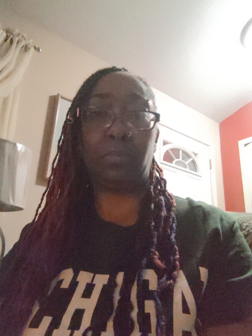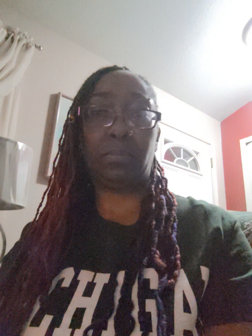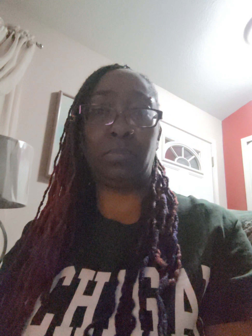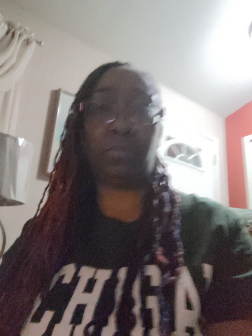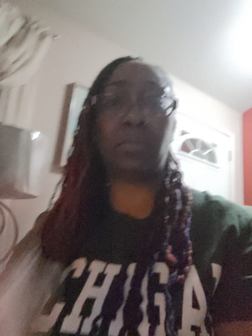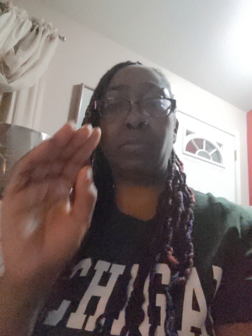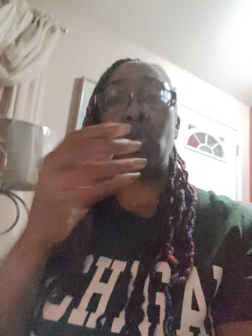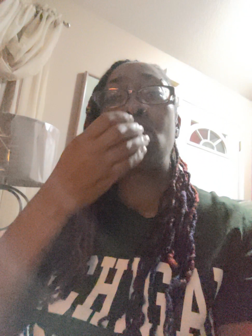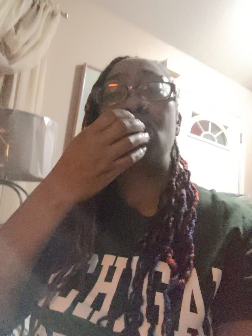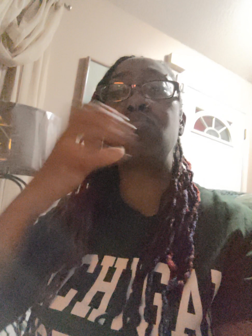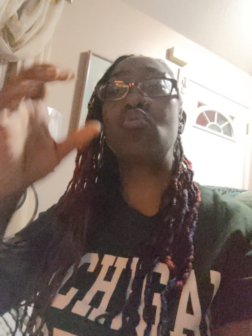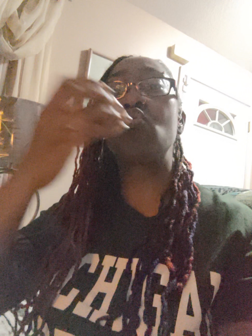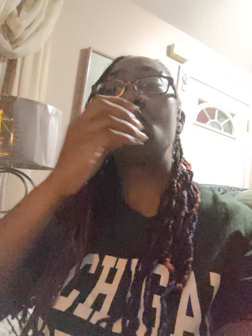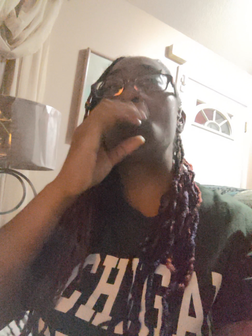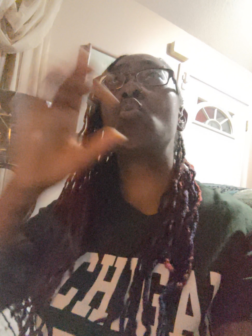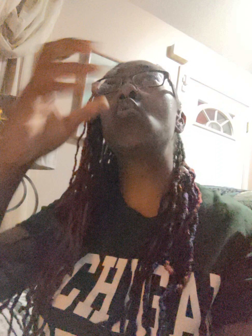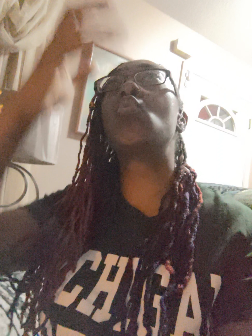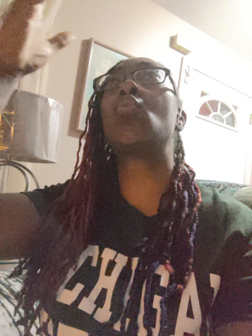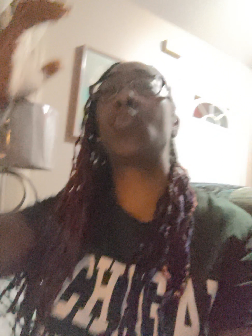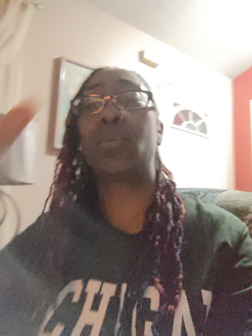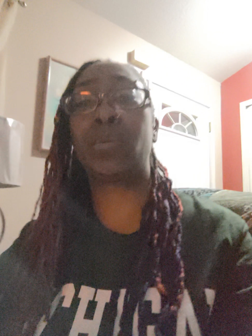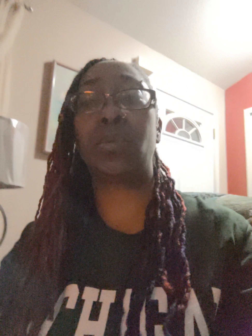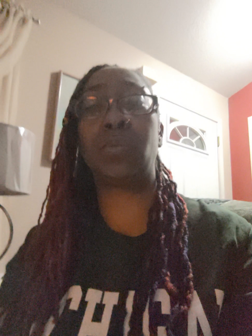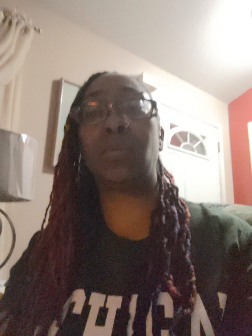balloon